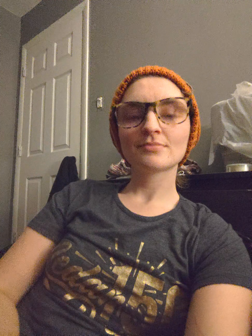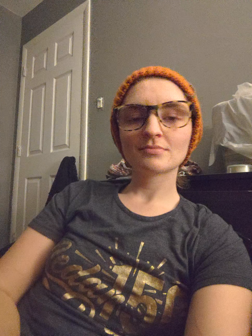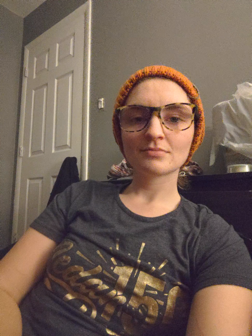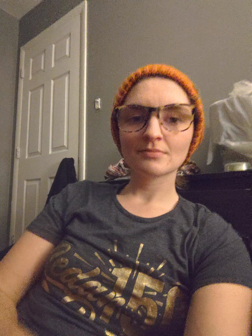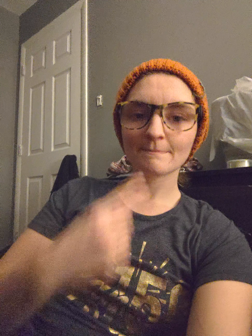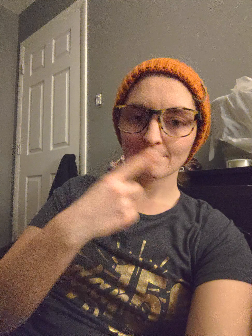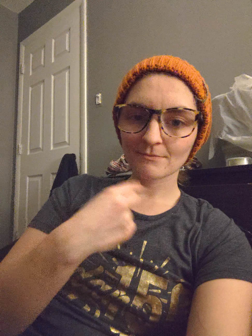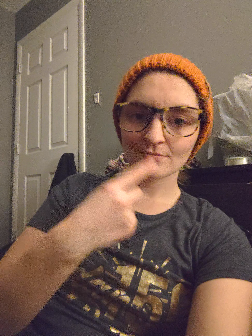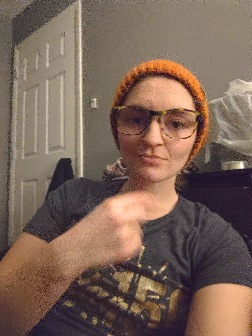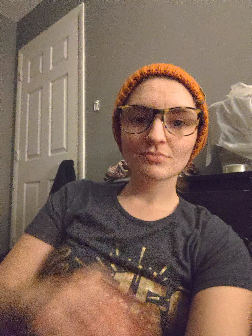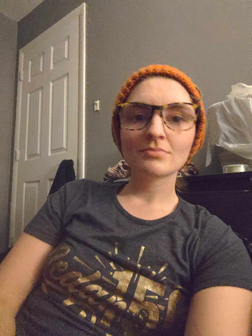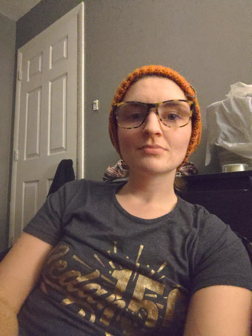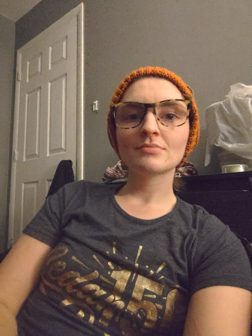lips